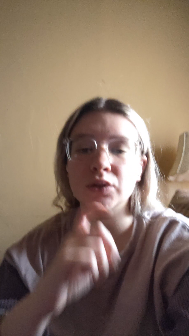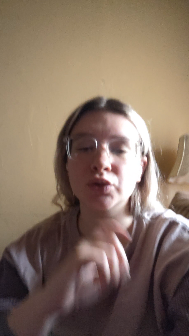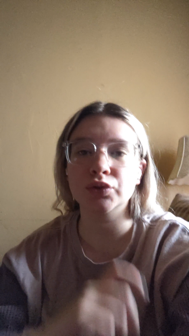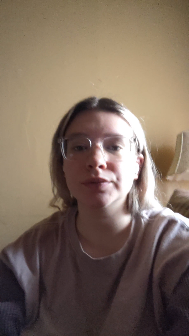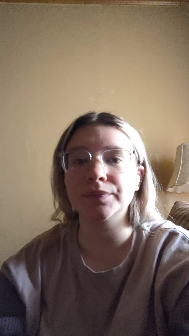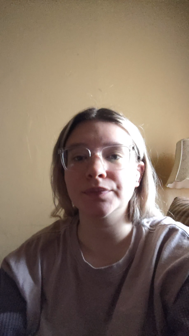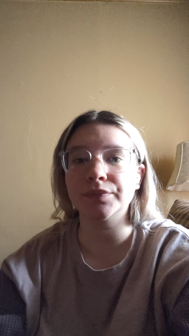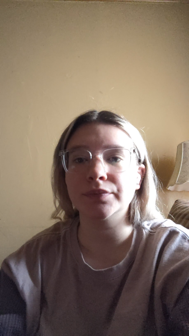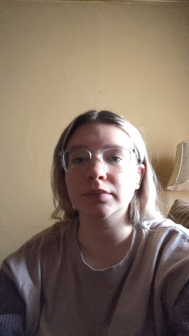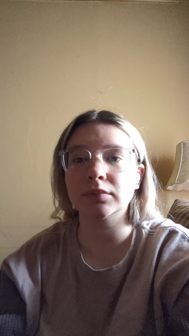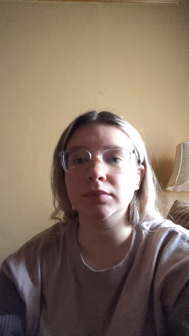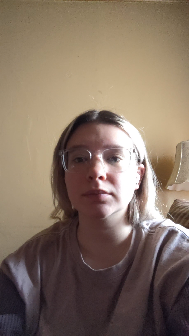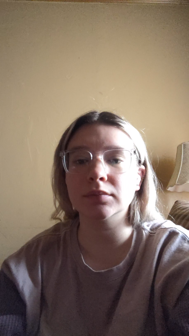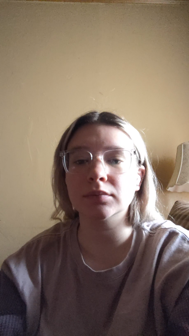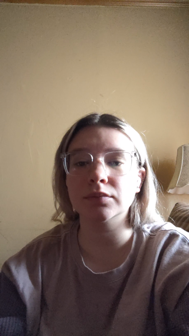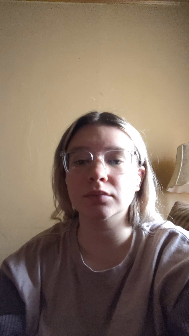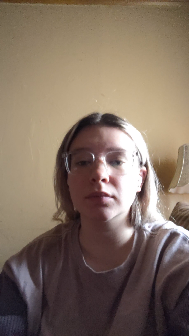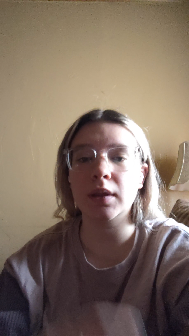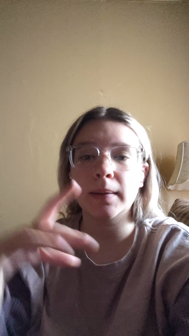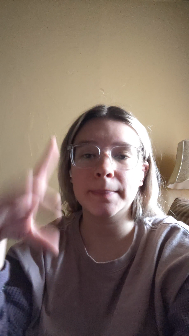pick